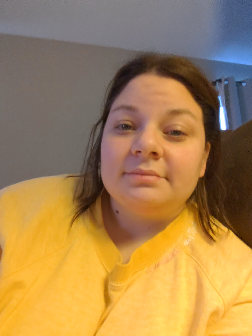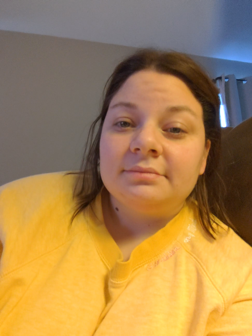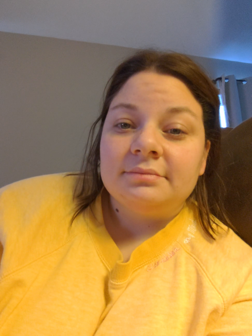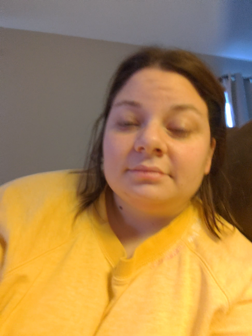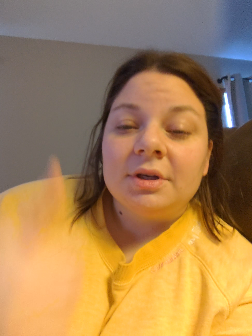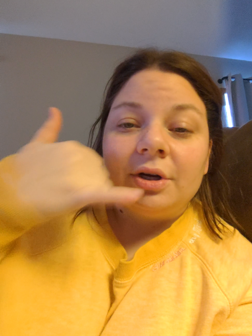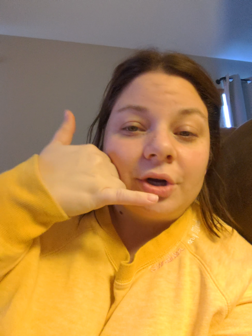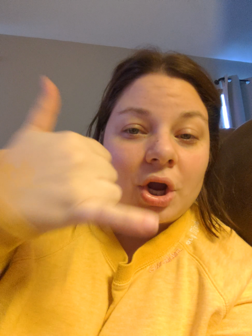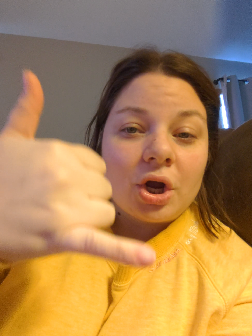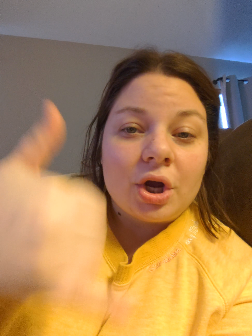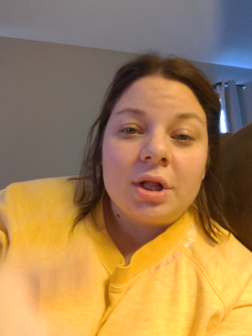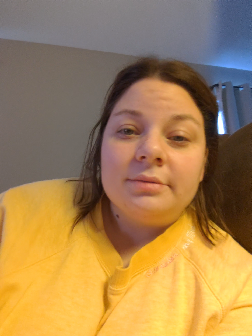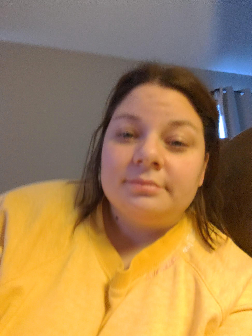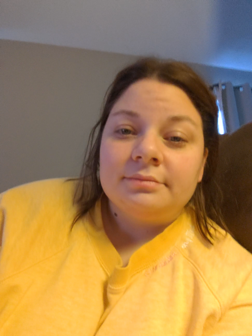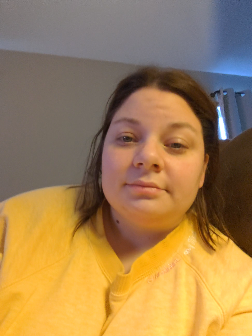call on the phone